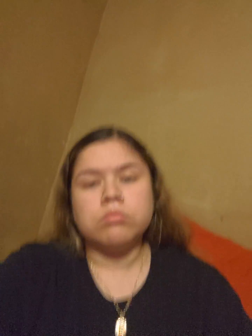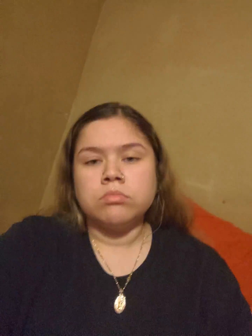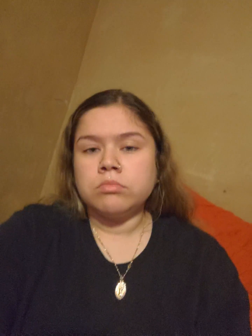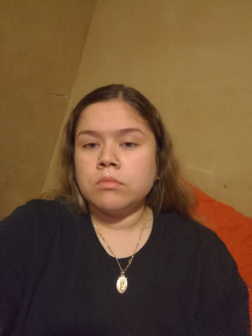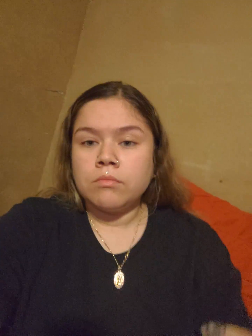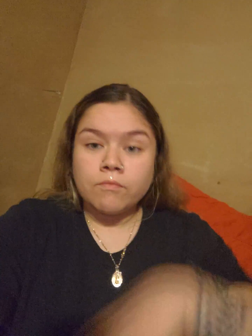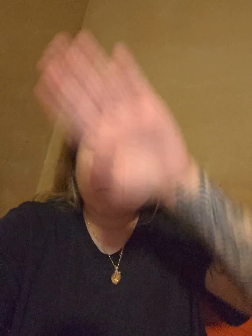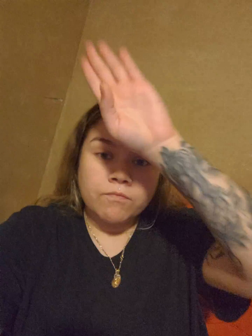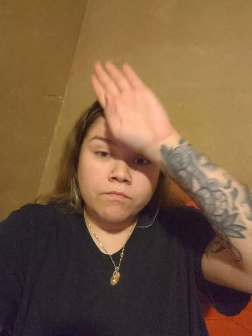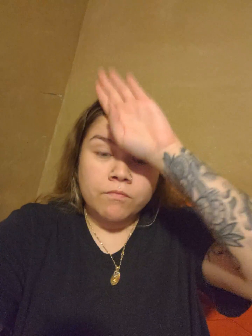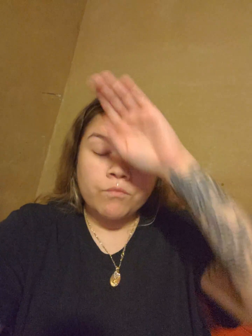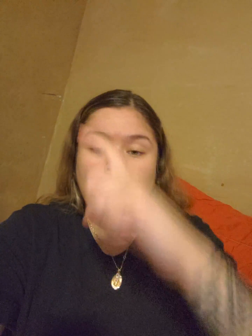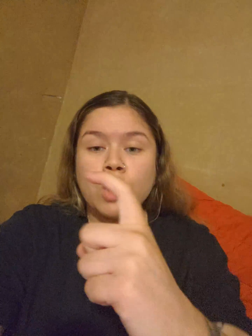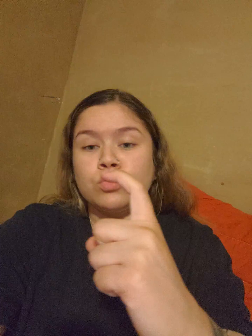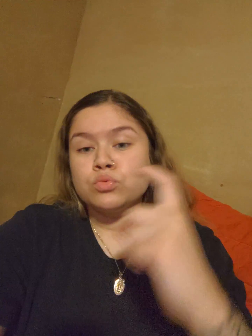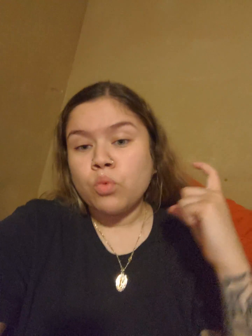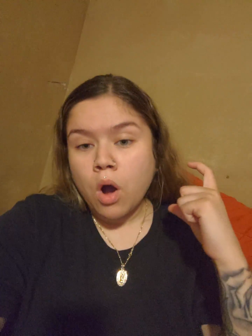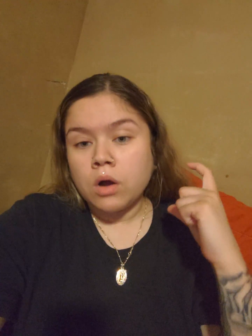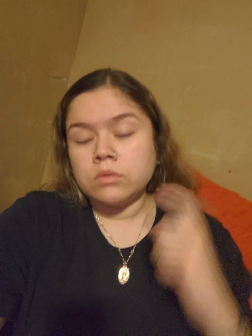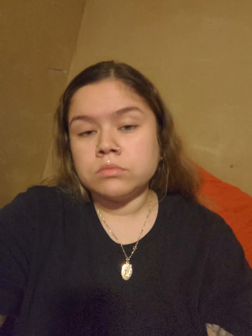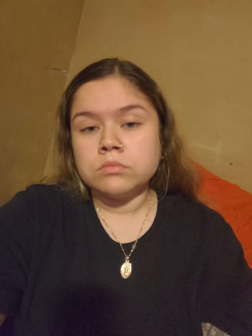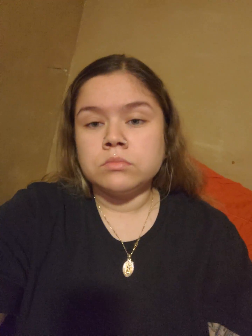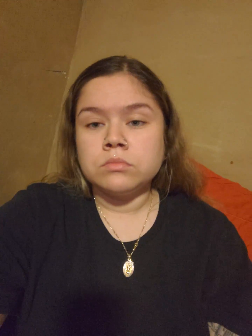fire truck